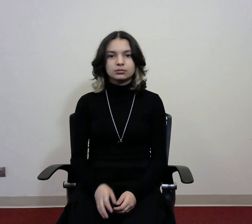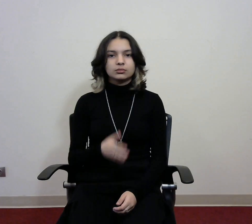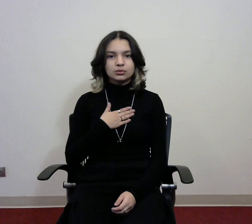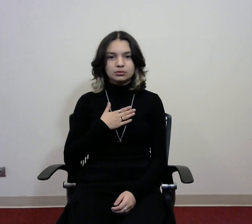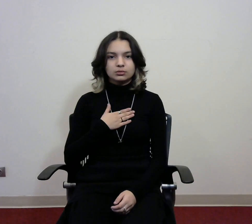mən